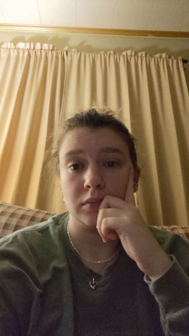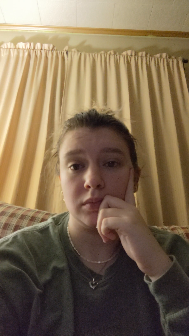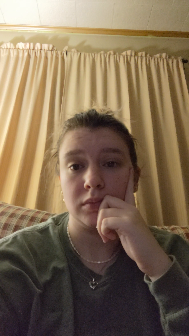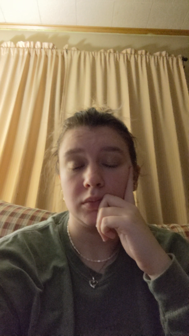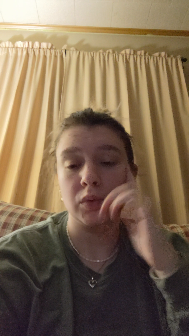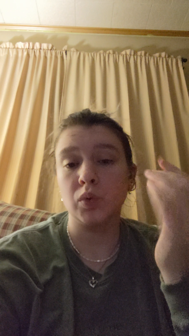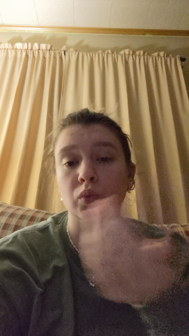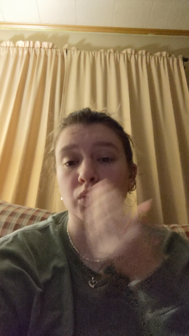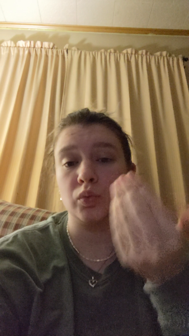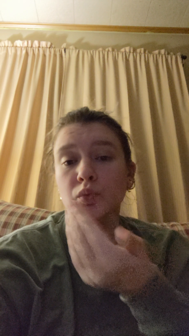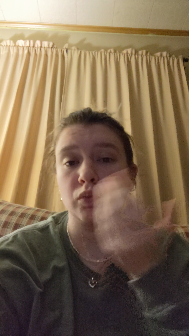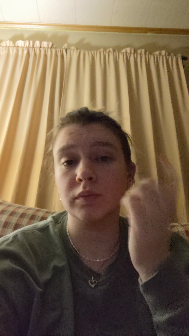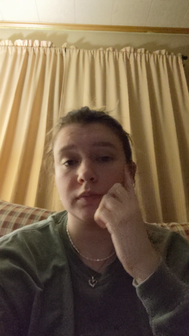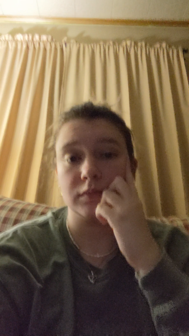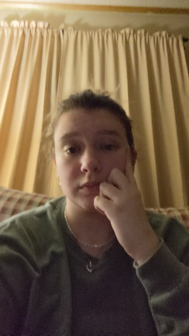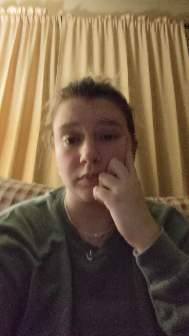new